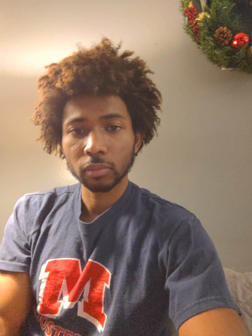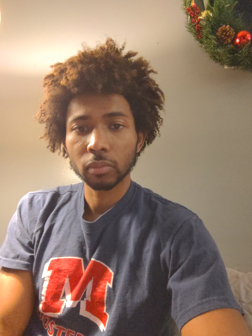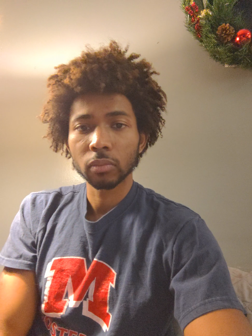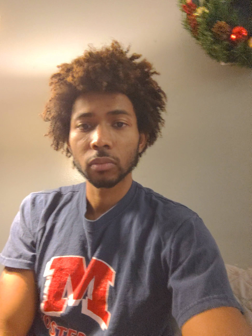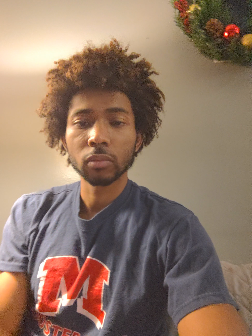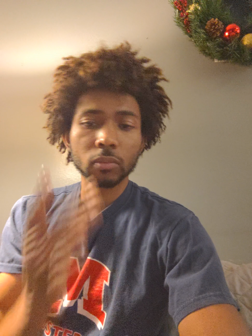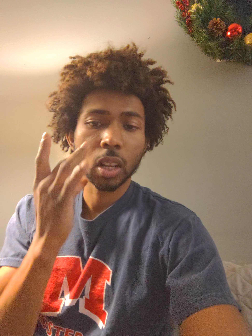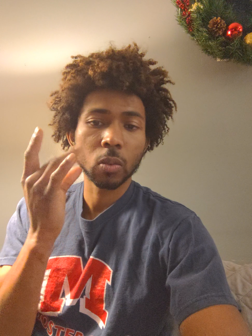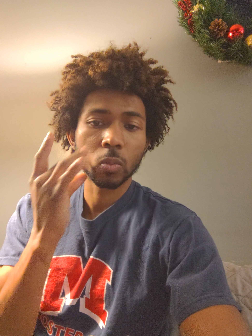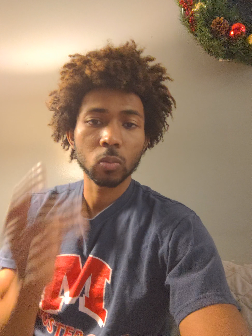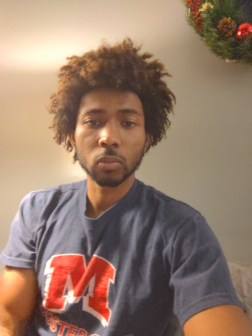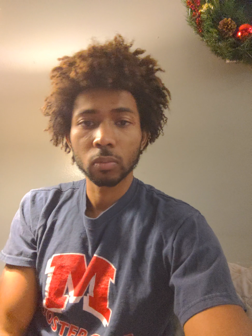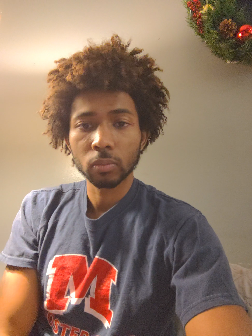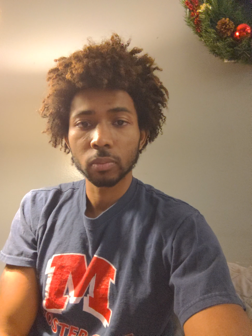cat